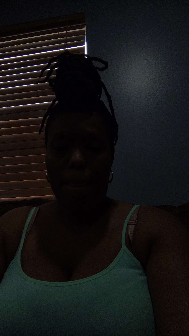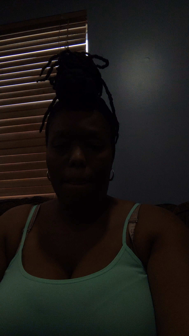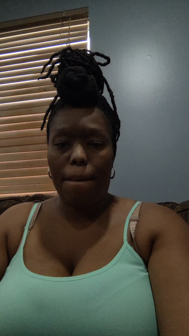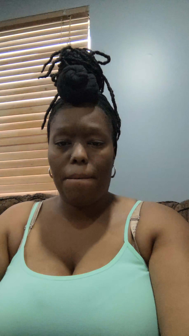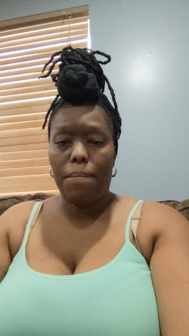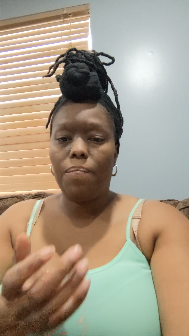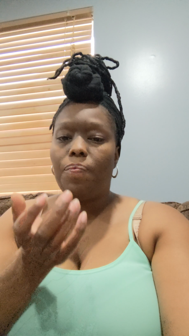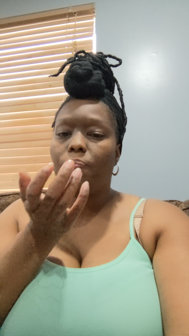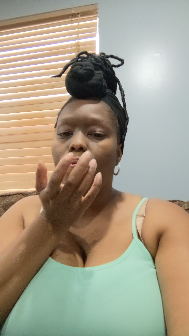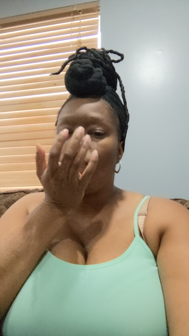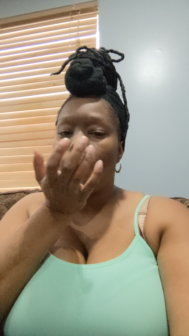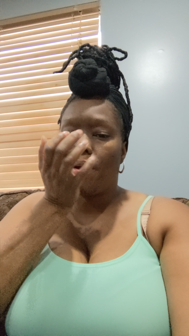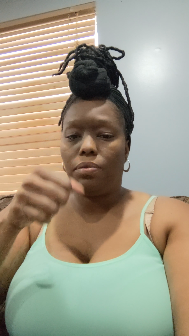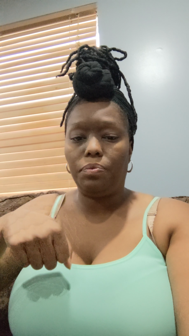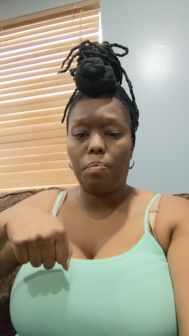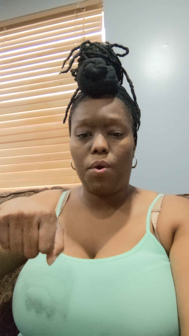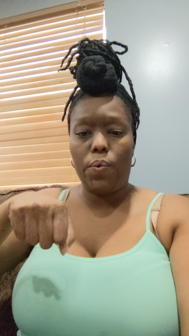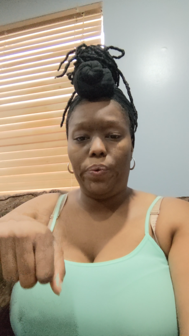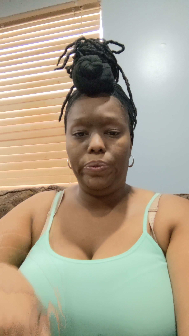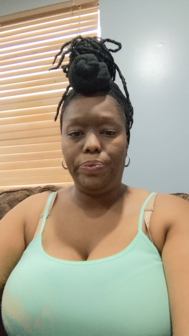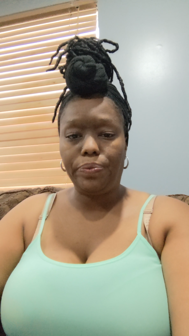lawn mower